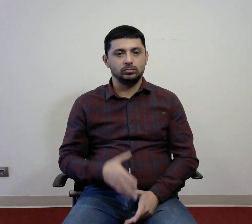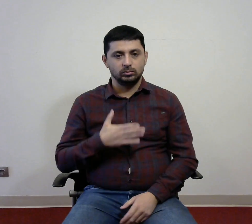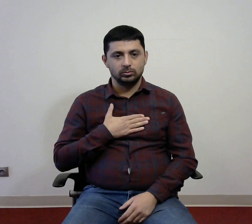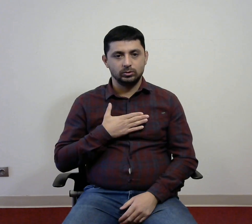mən